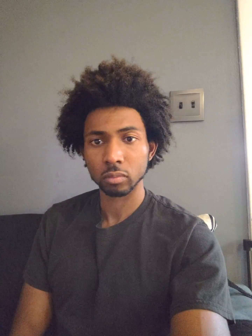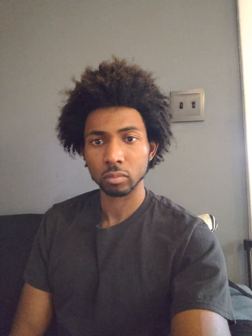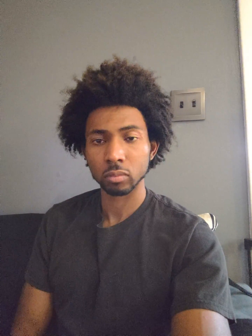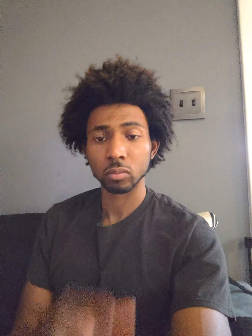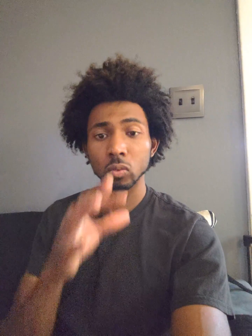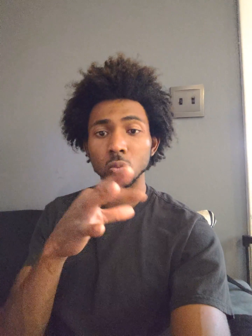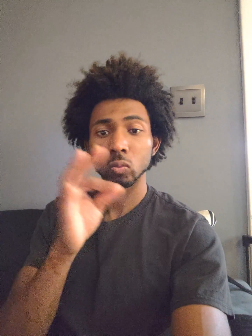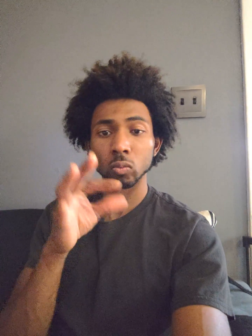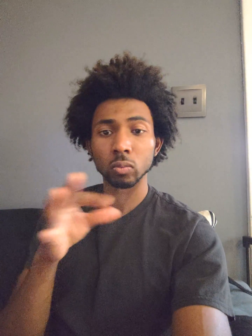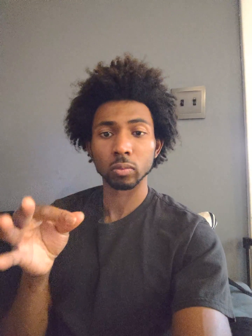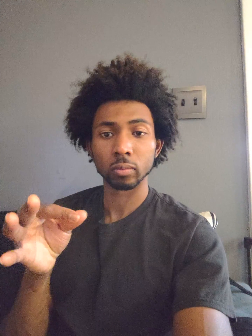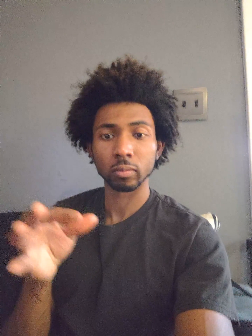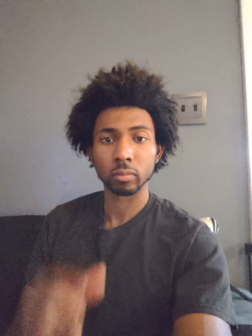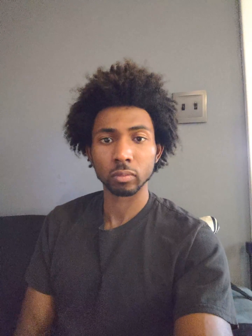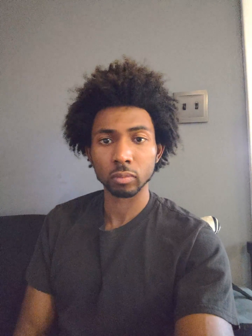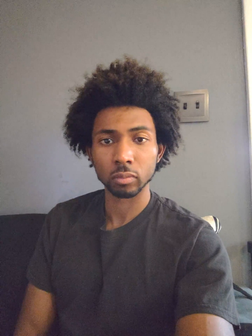choose